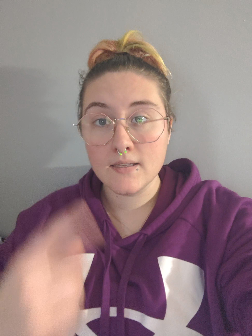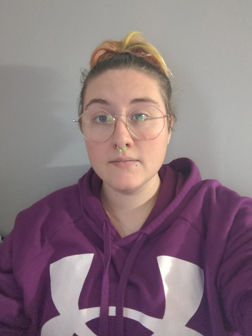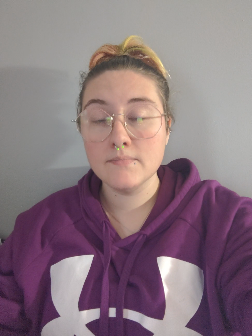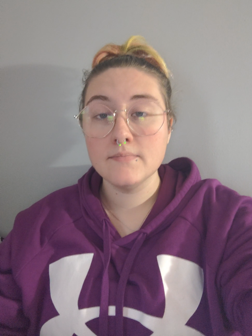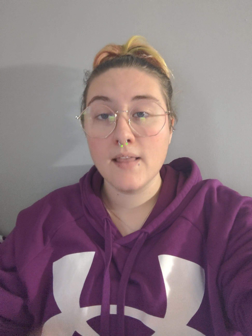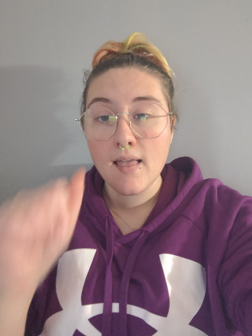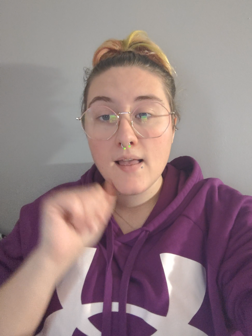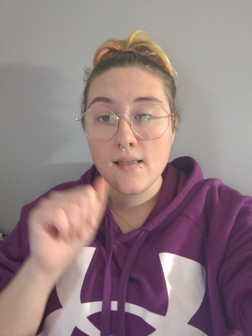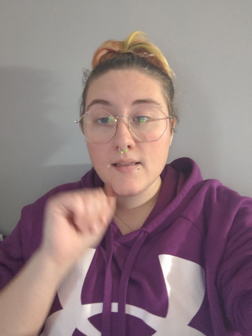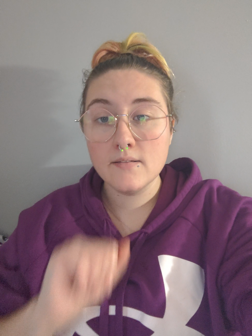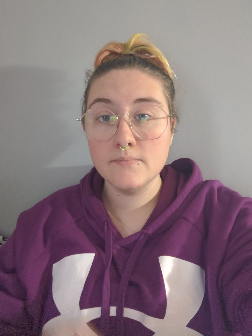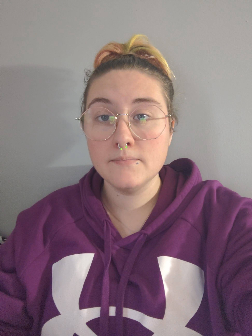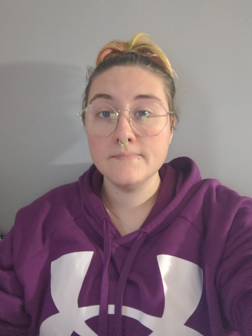aunt